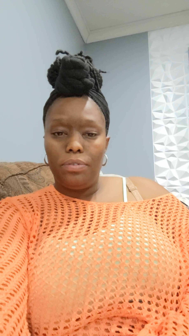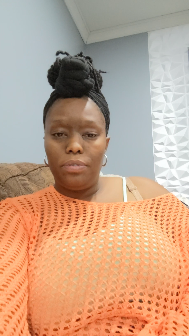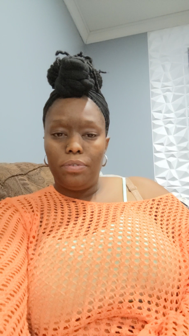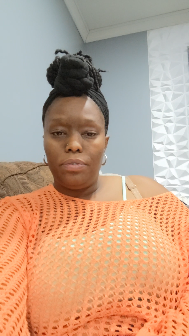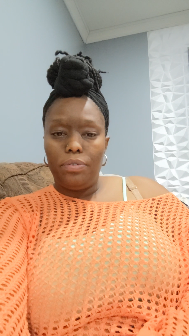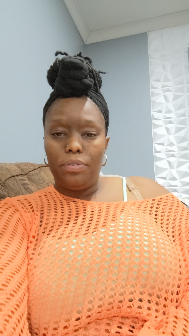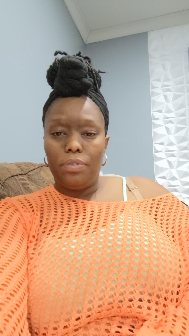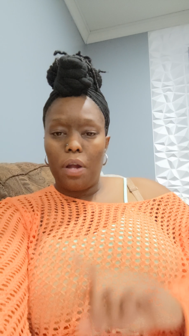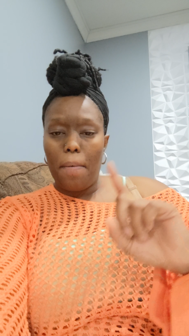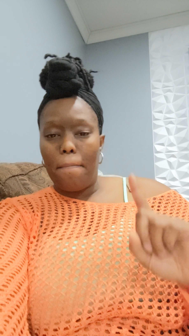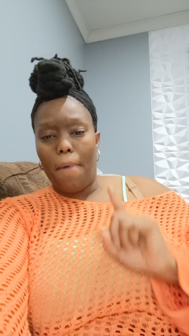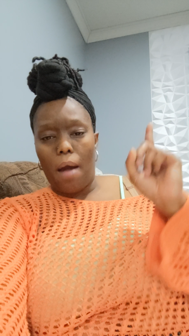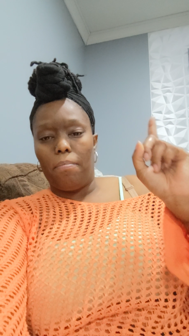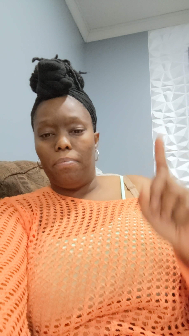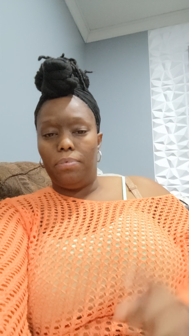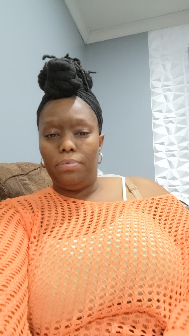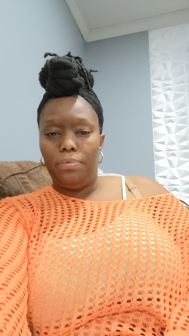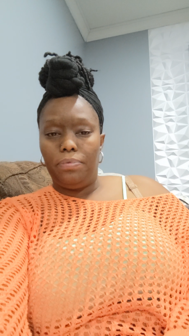bump